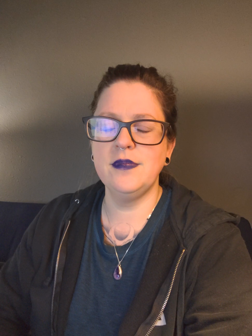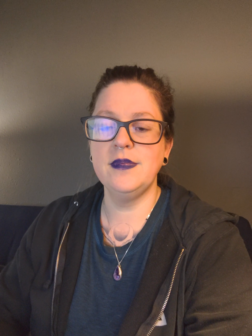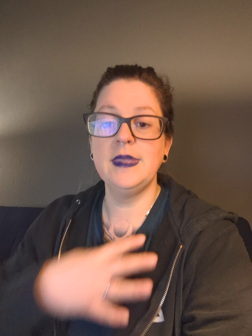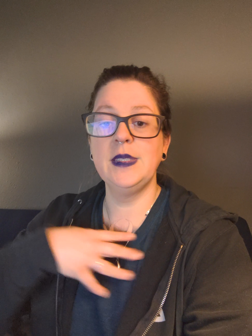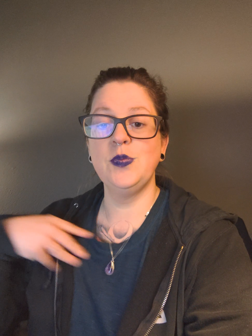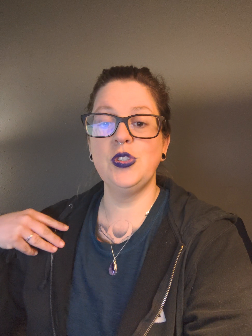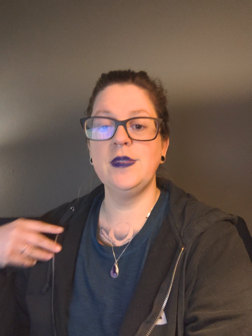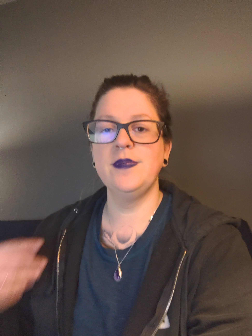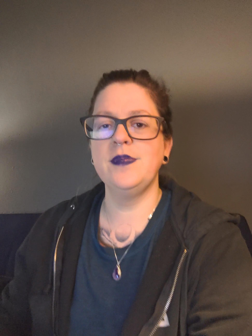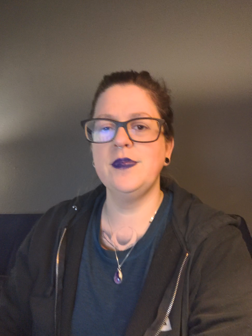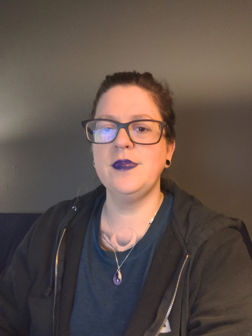zebra